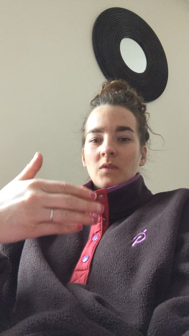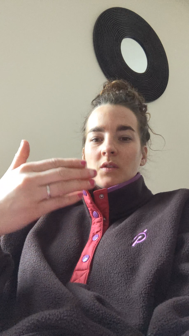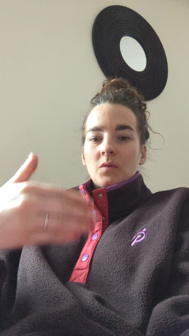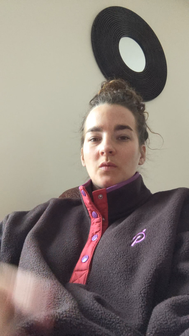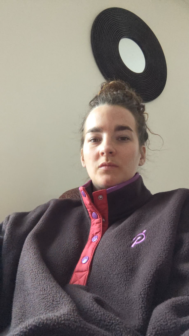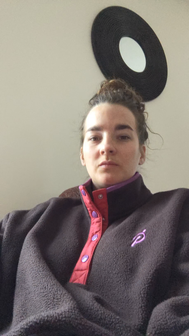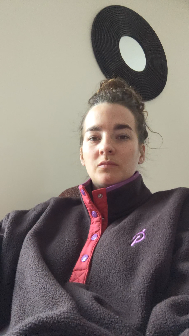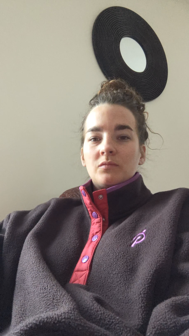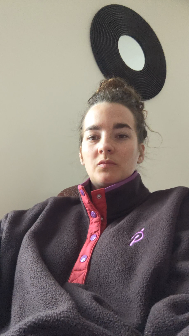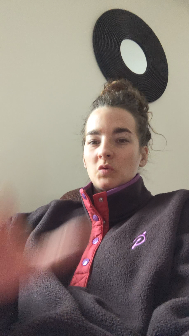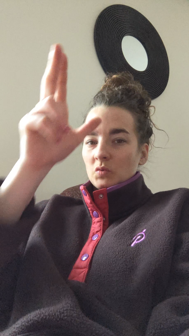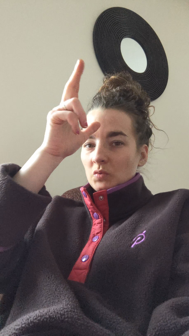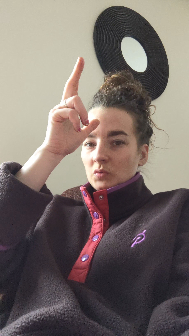rooster